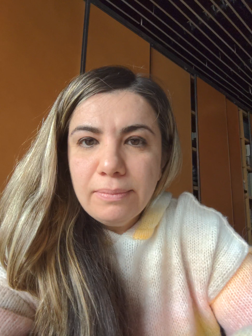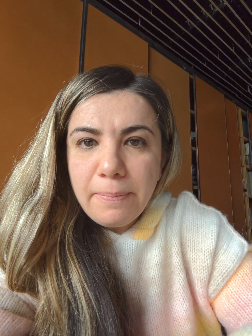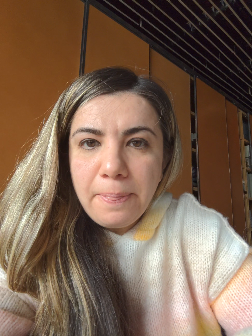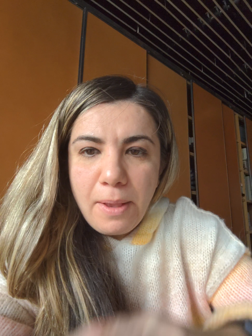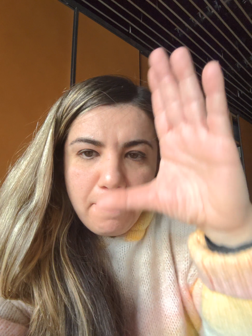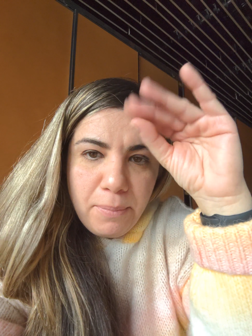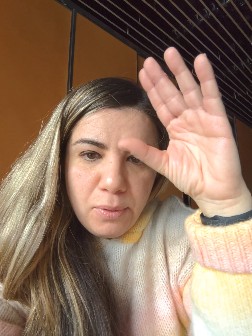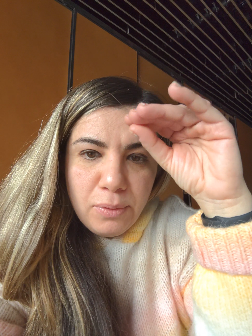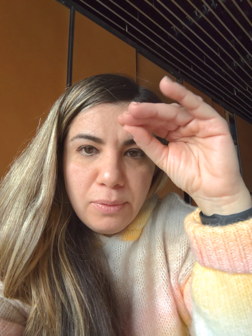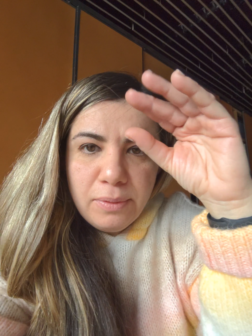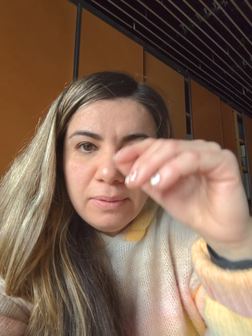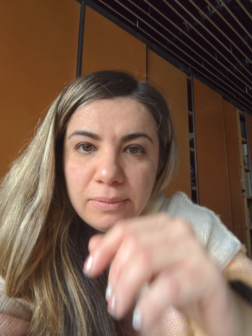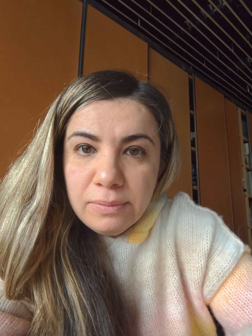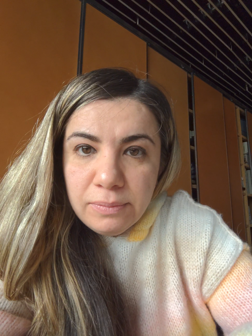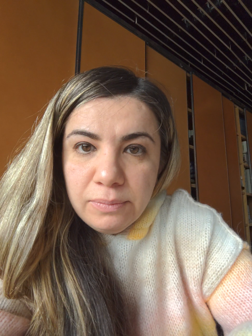boy